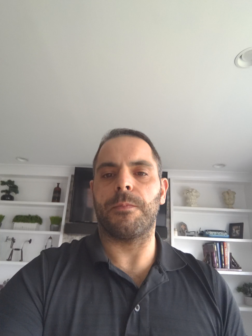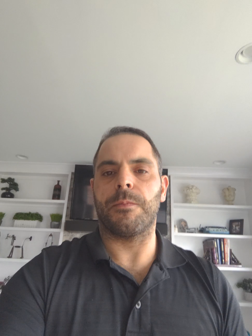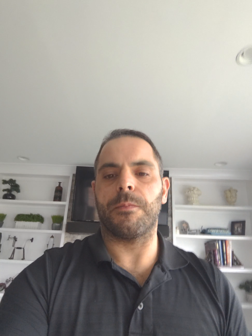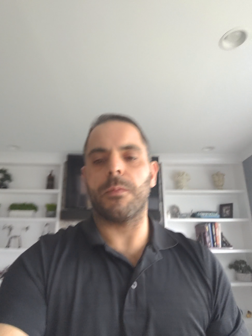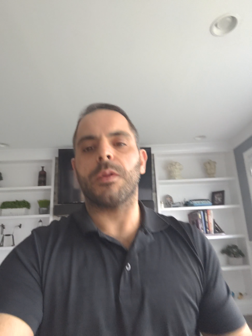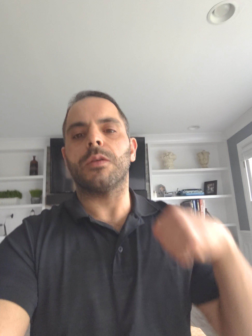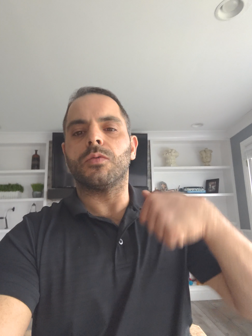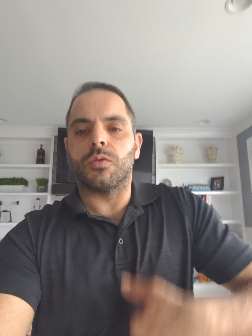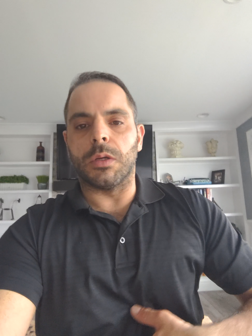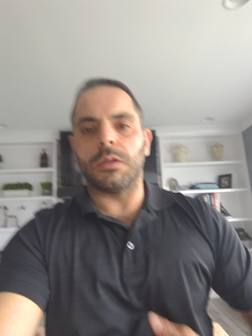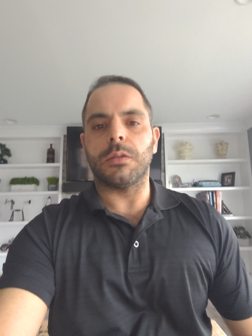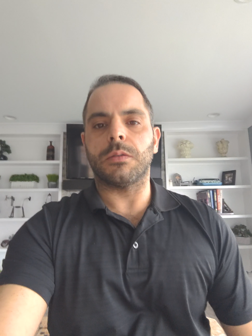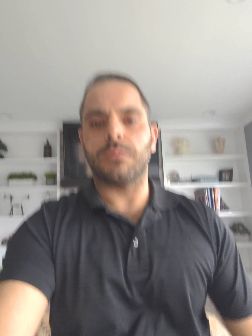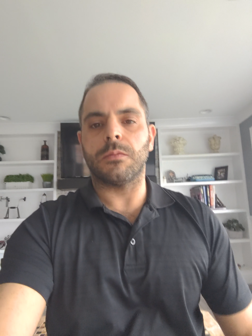jacket